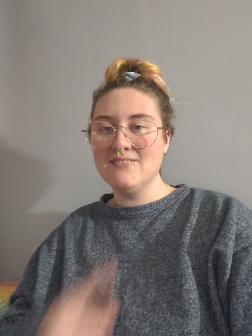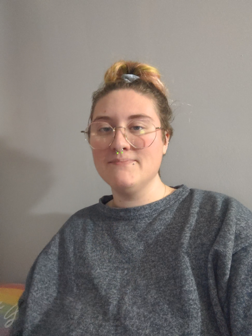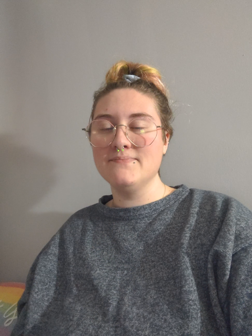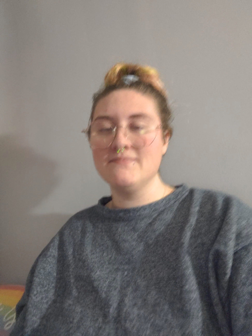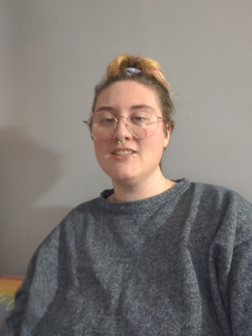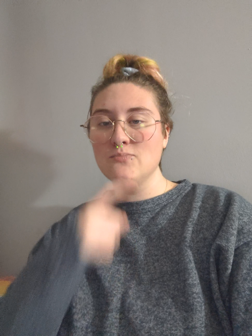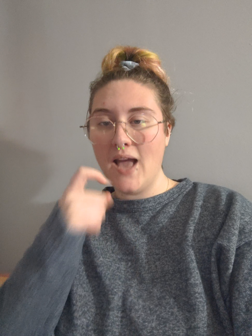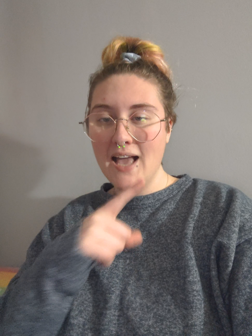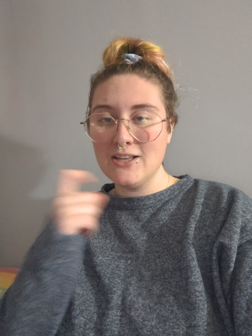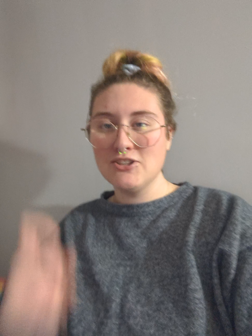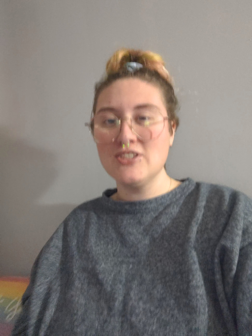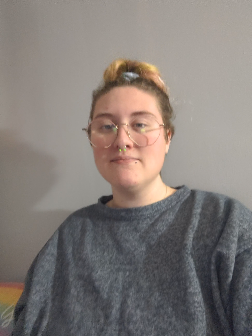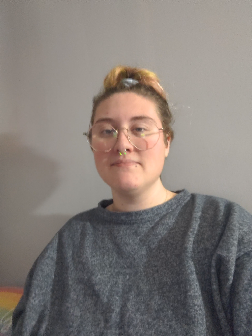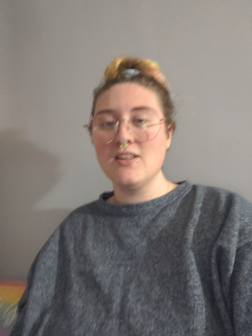dryer